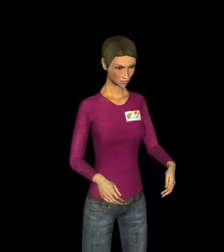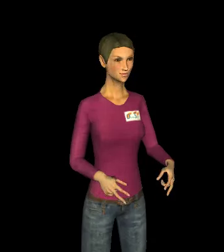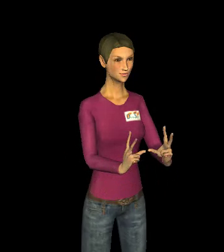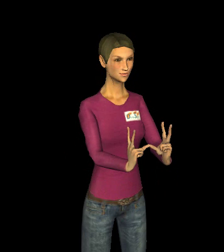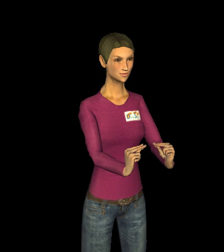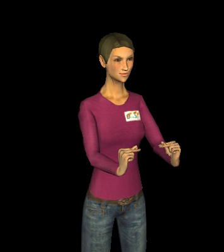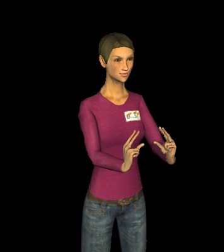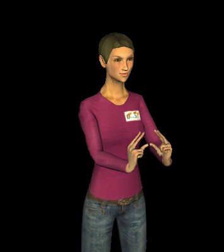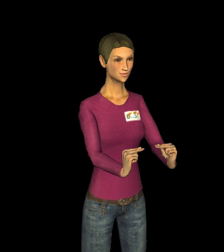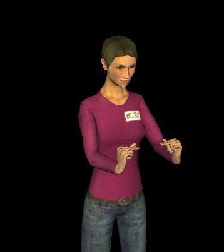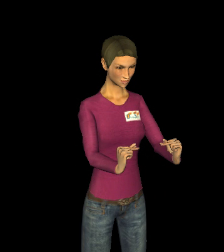يشرح